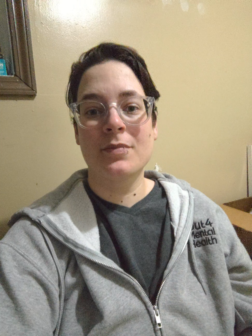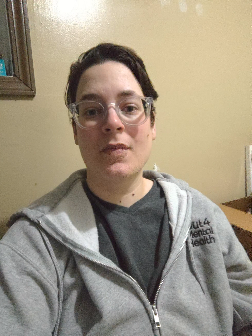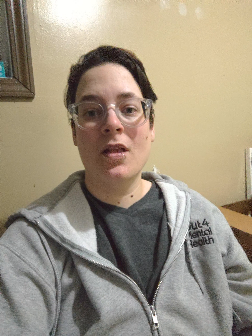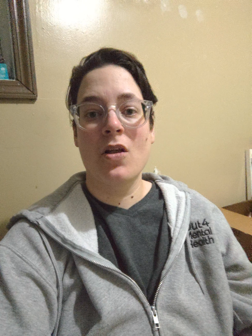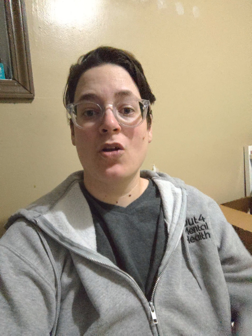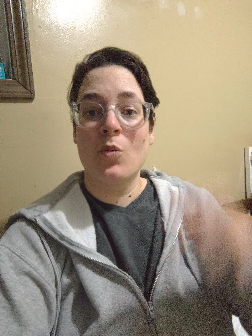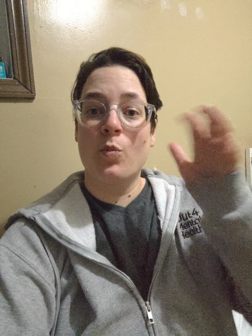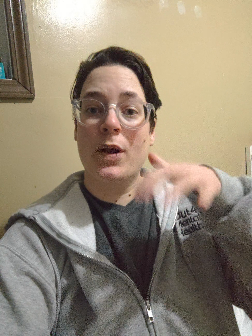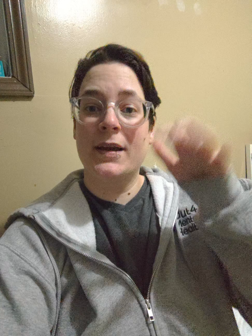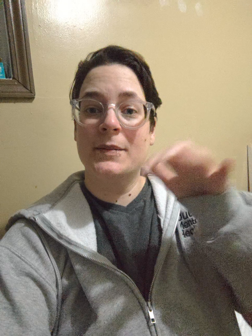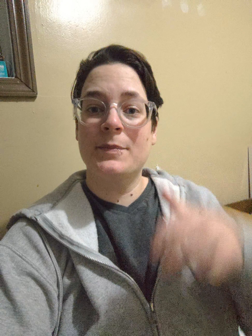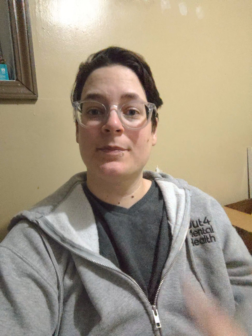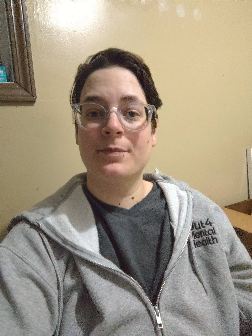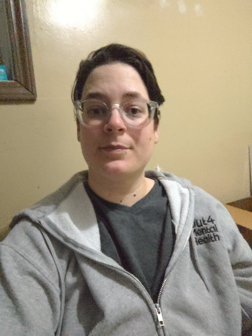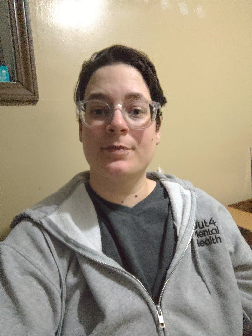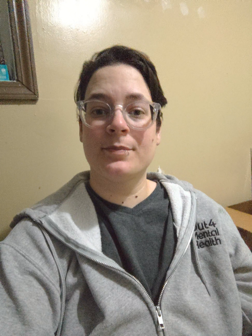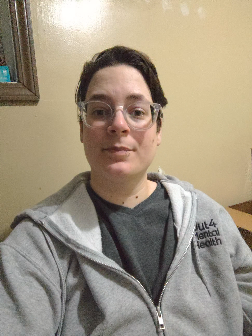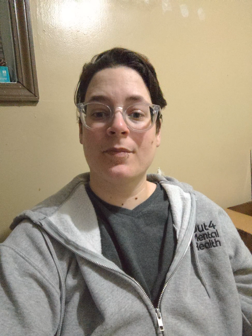rain